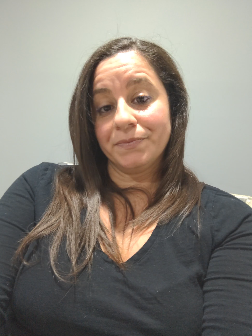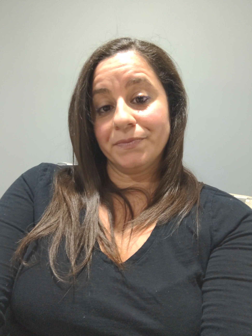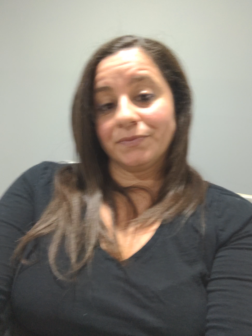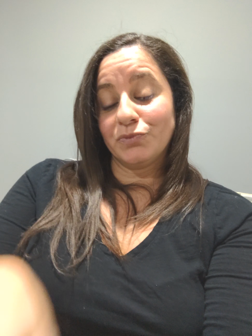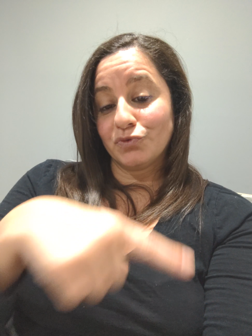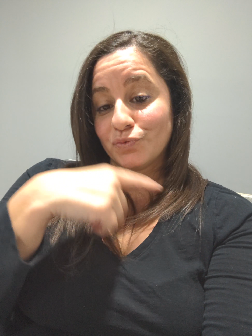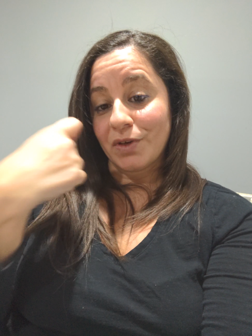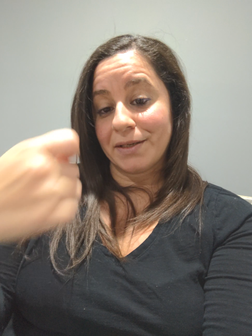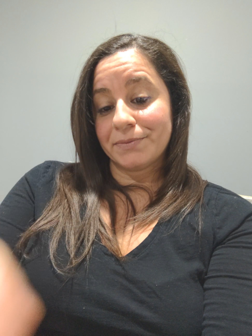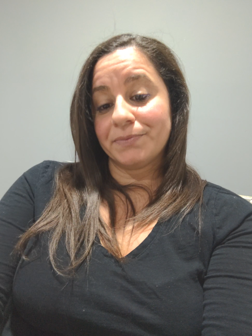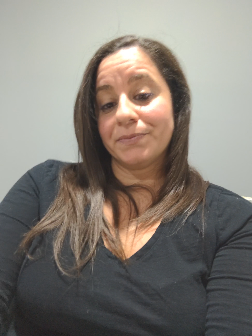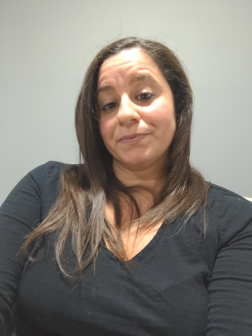dry